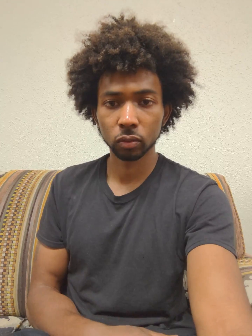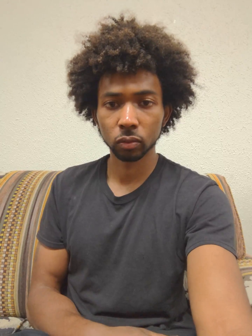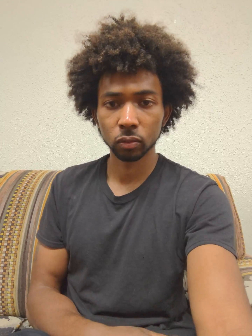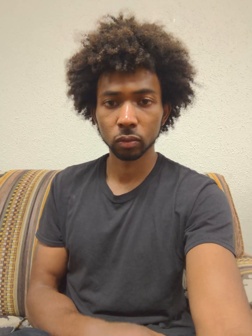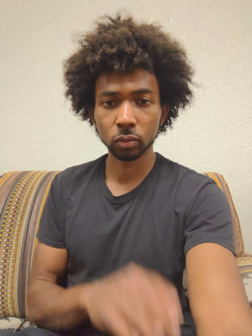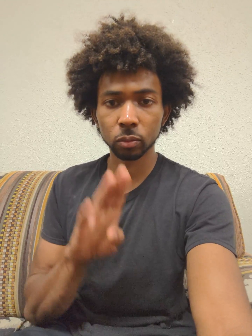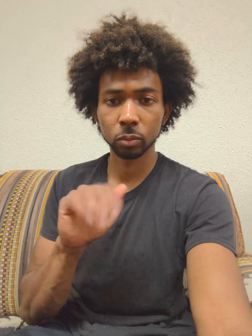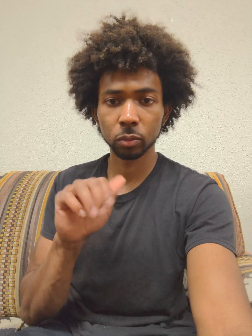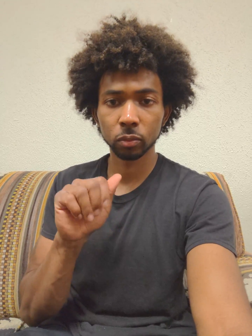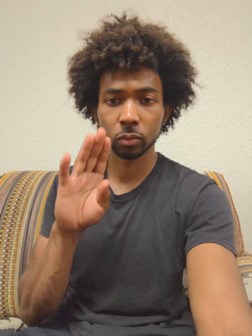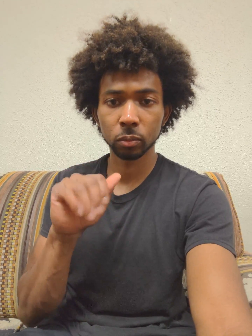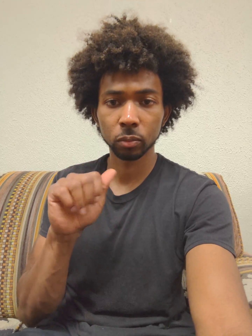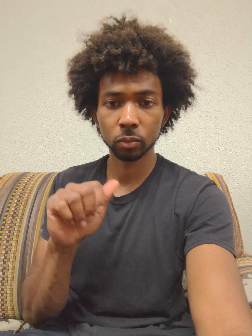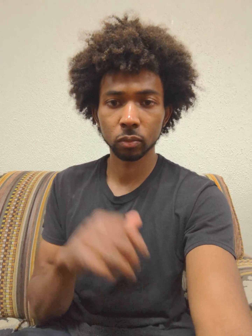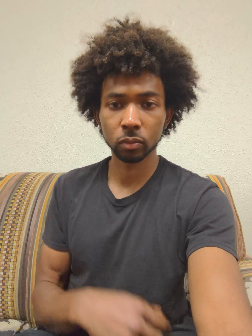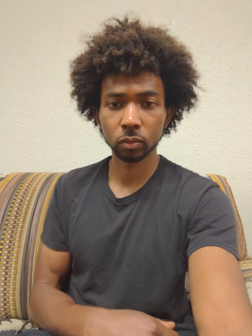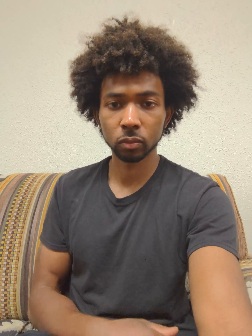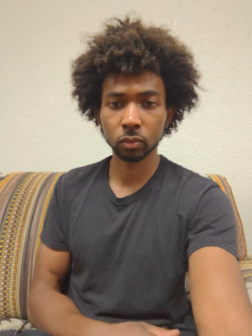baa baa